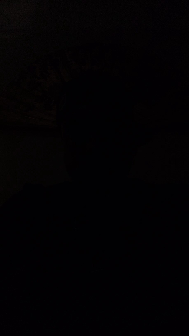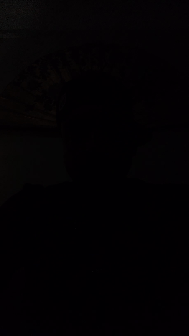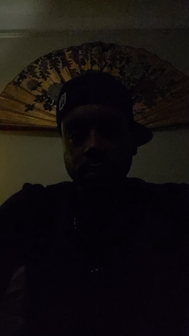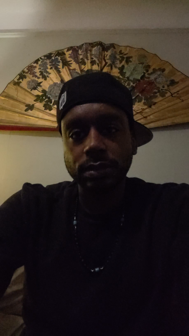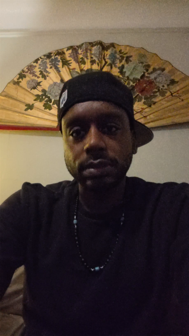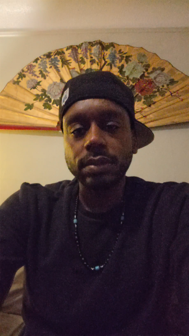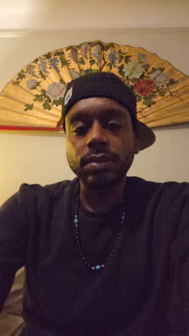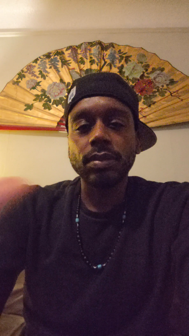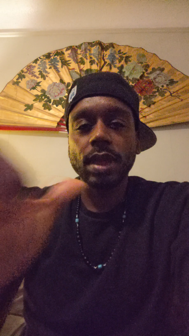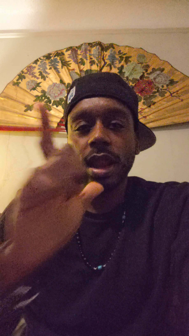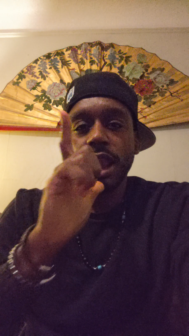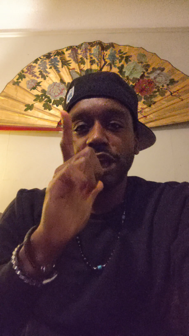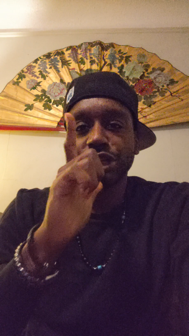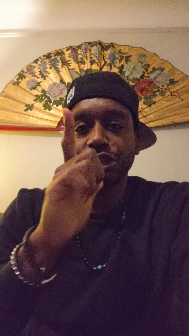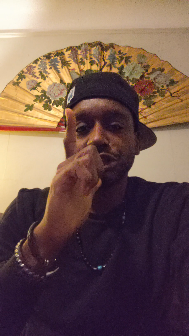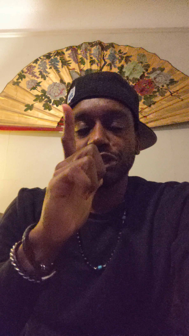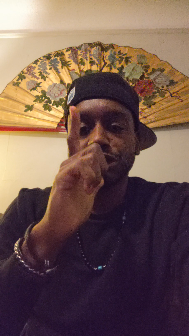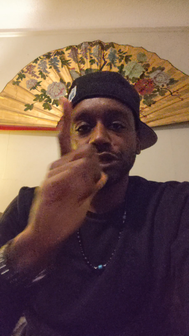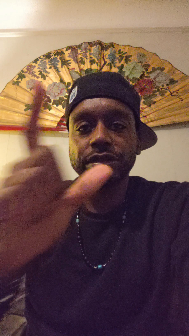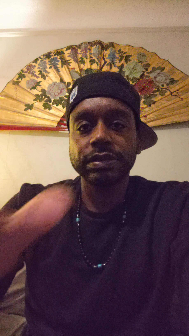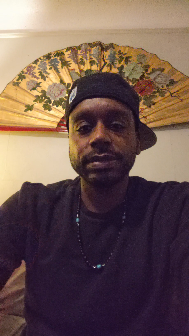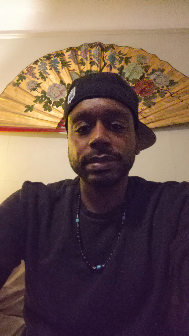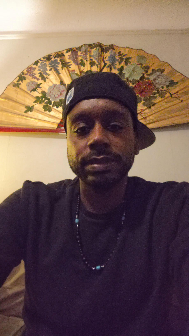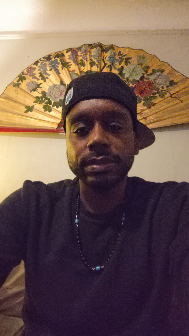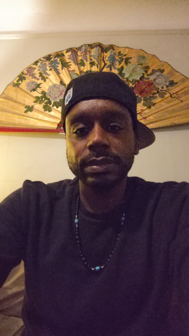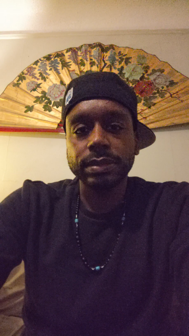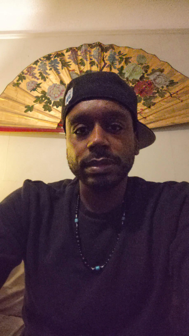lunch